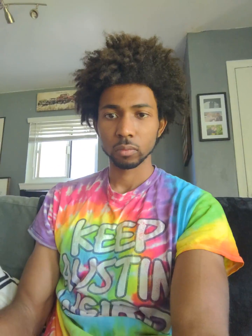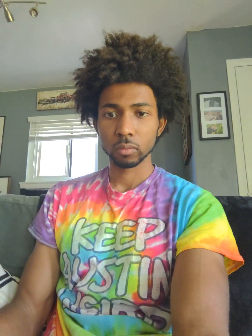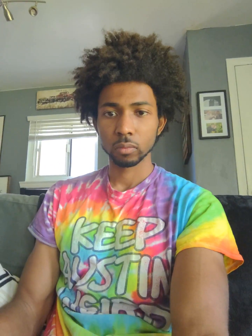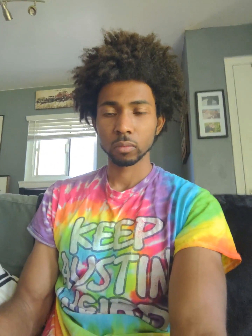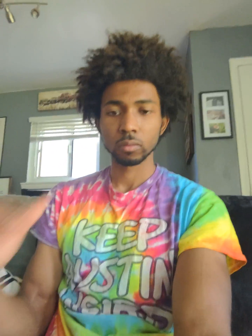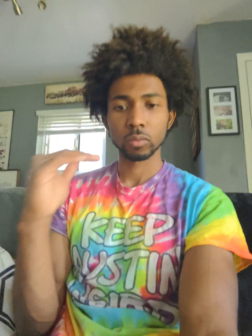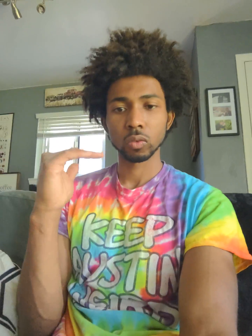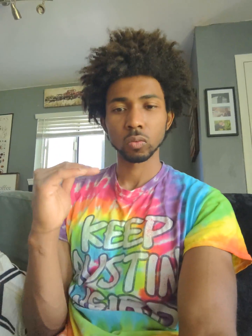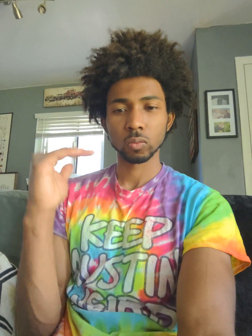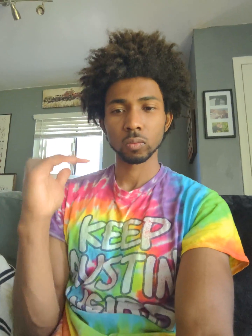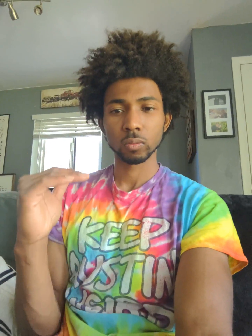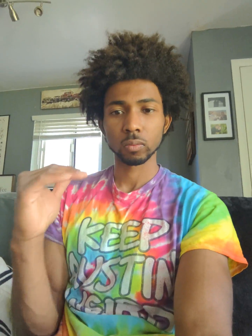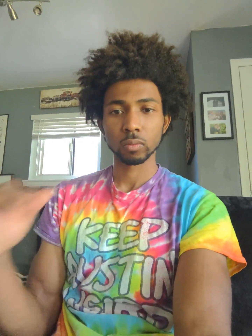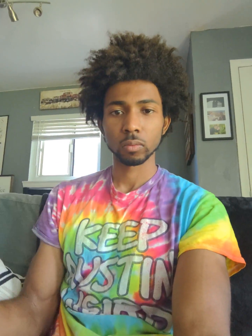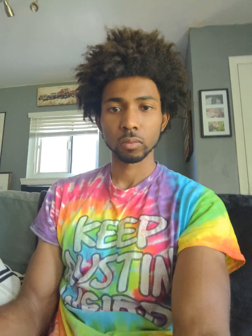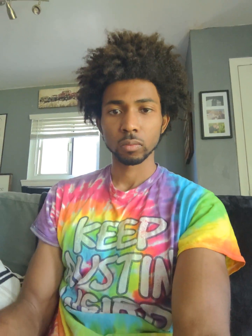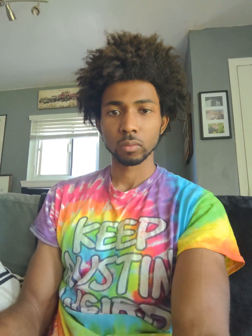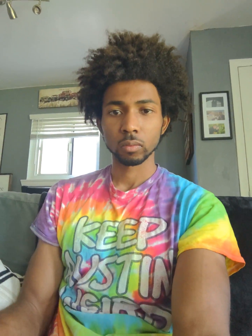little